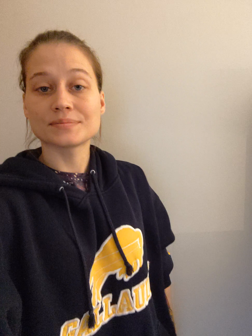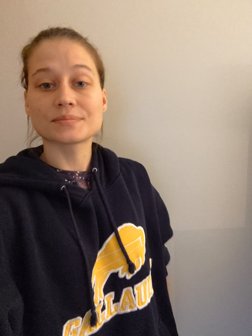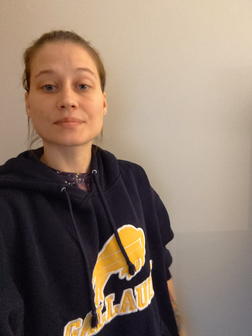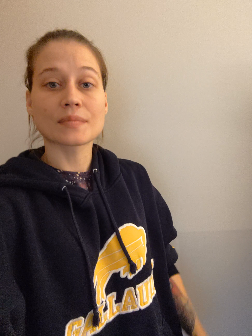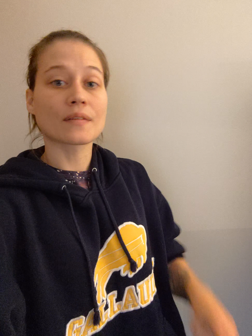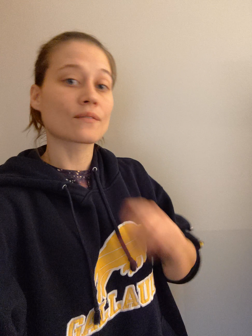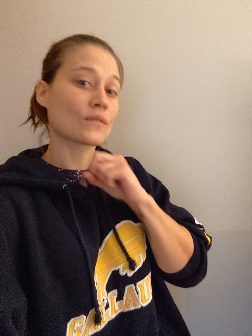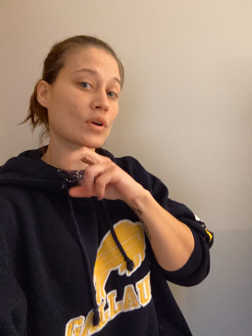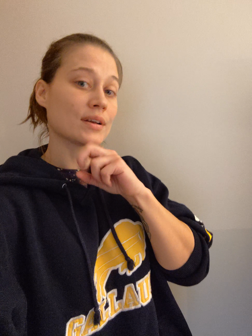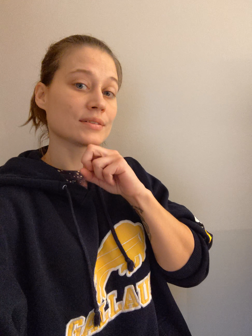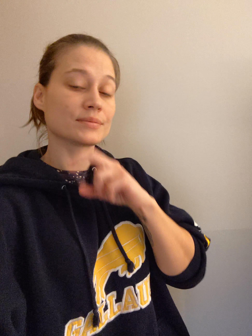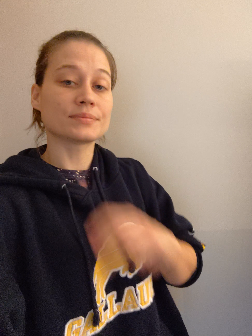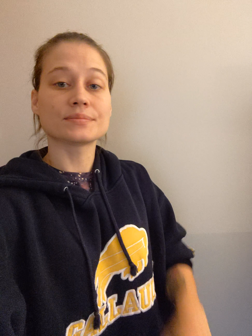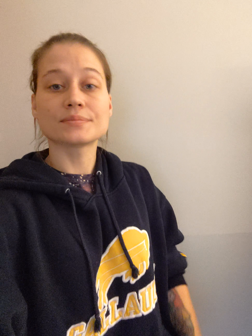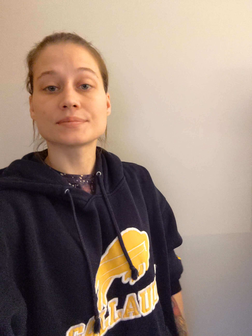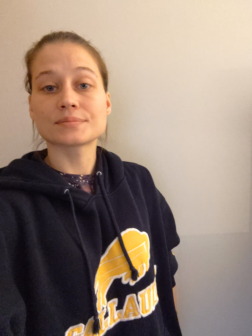frog